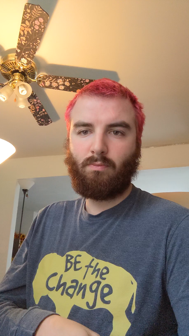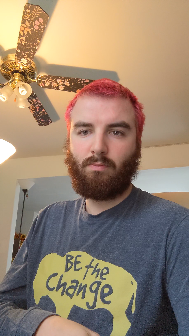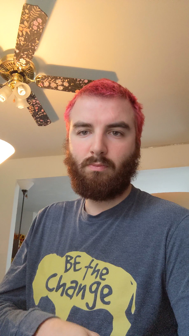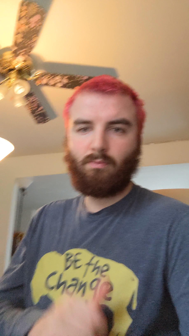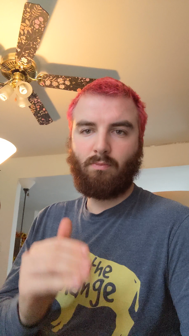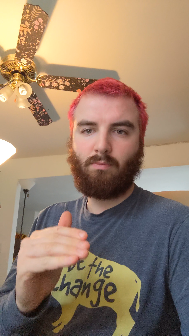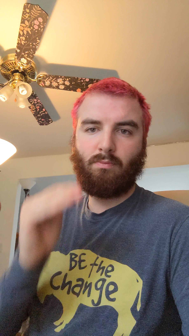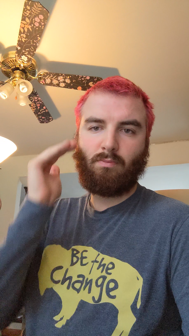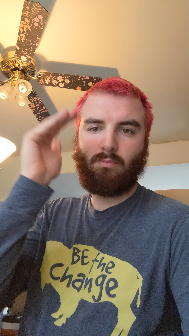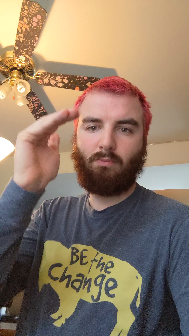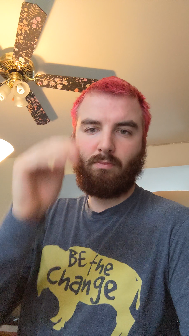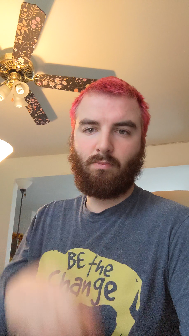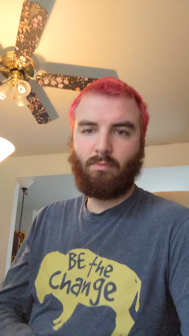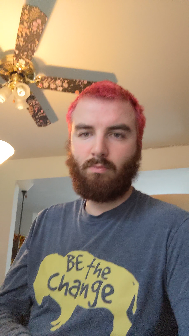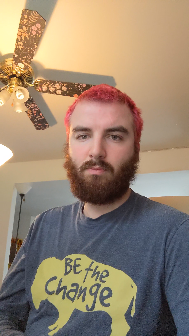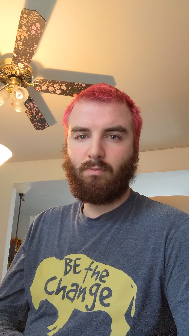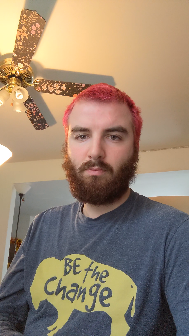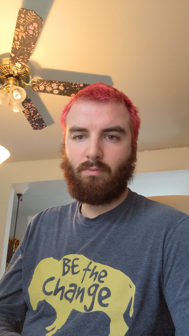big